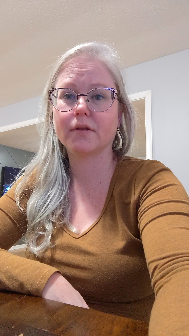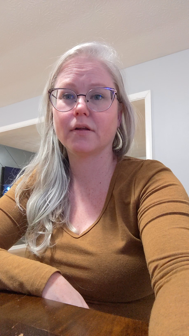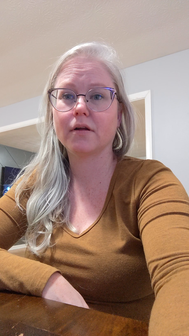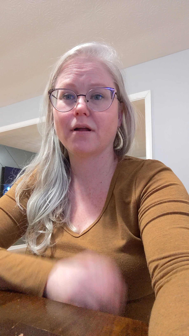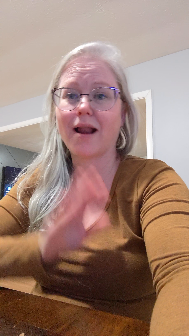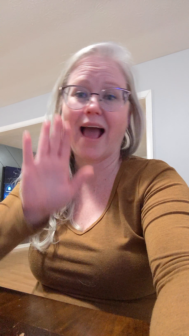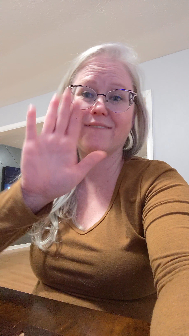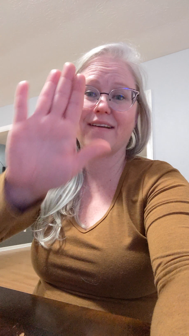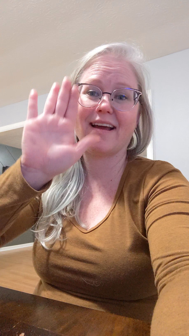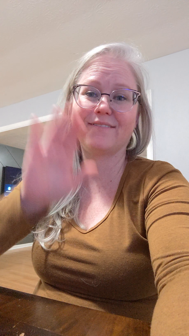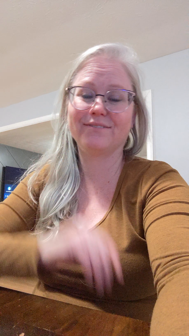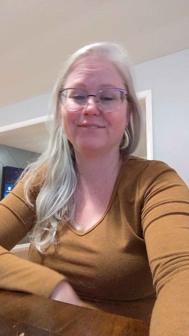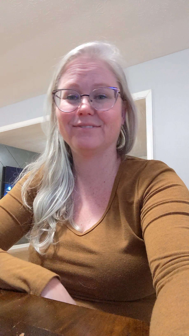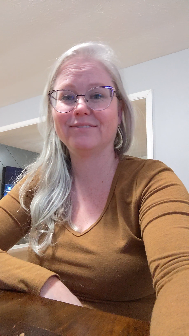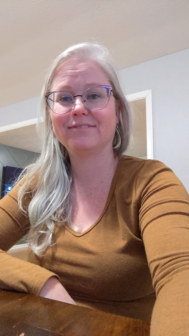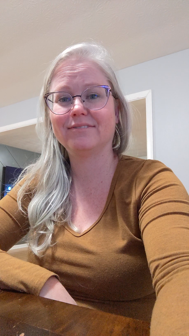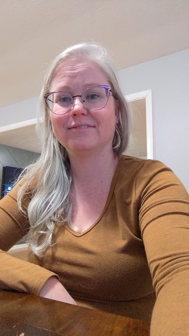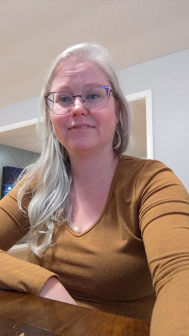give me five